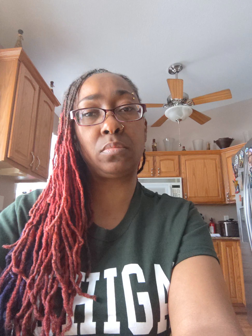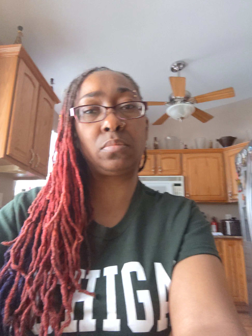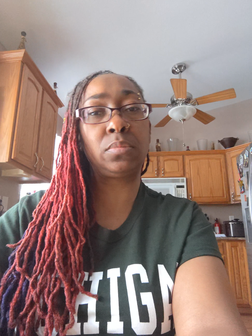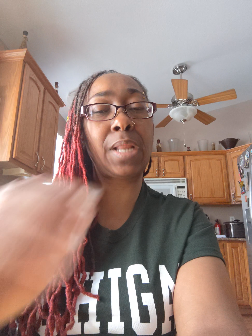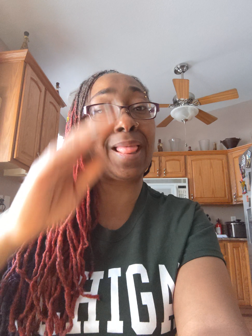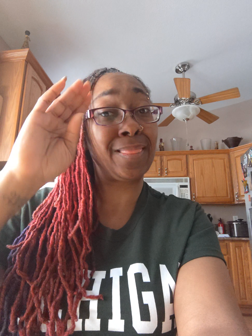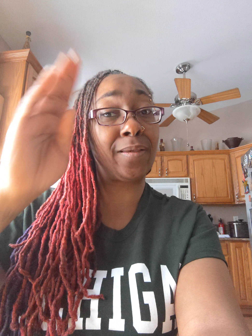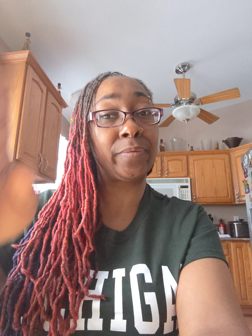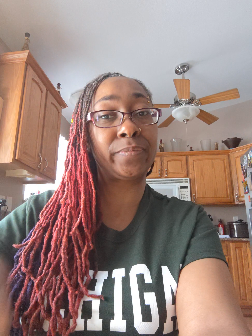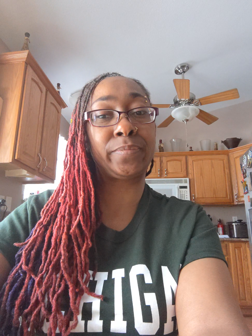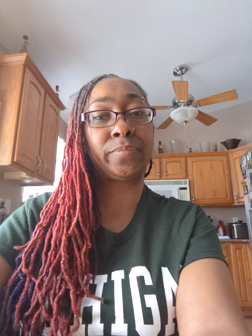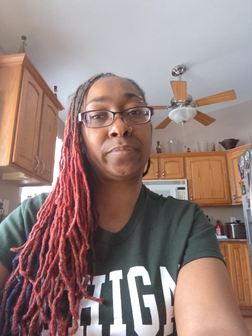hello